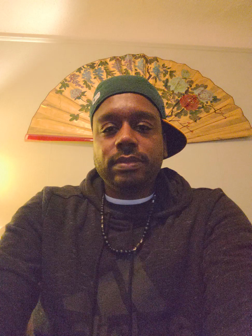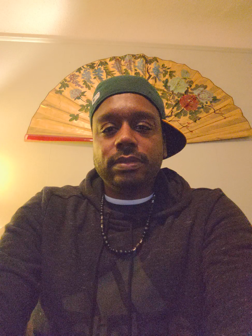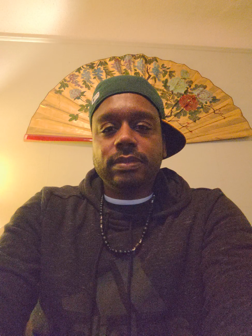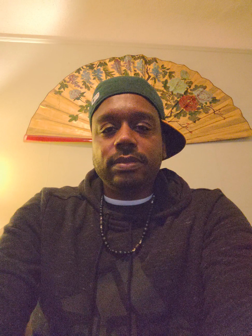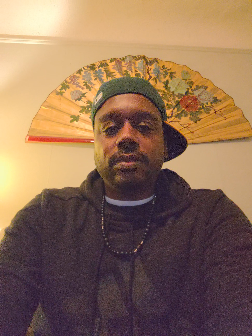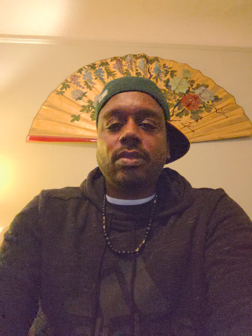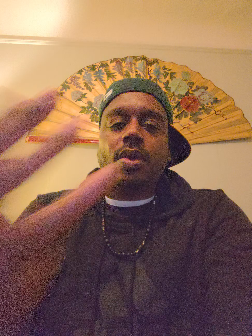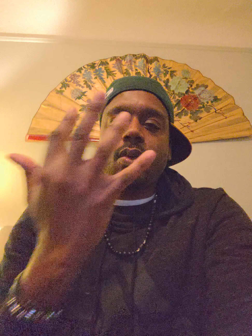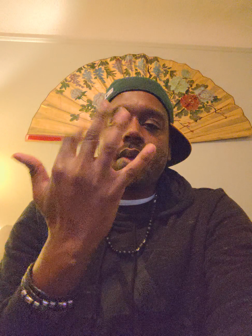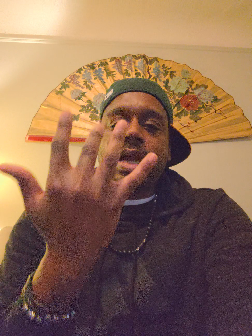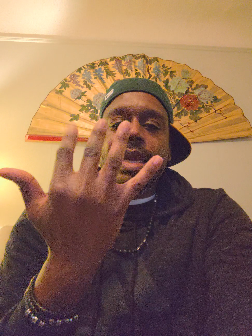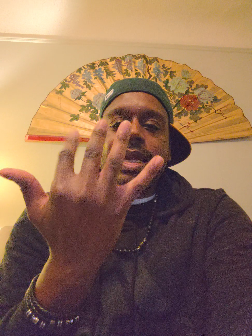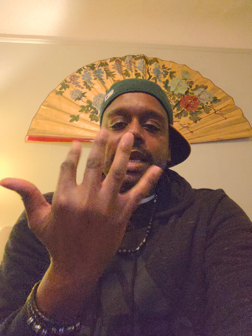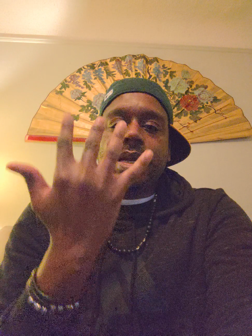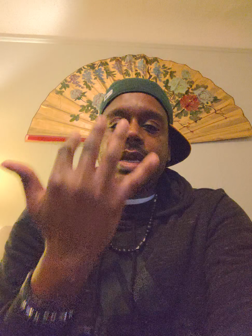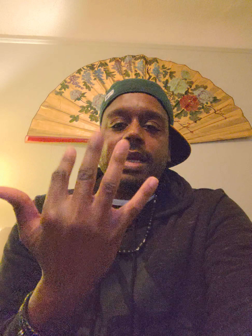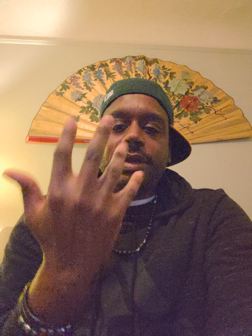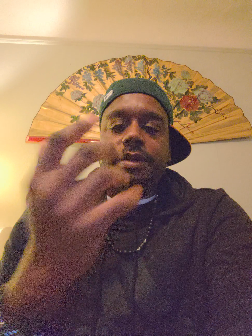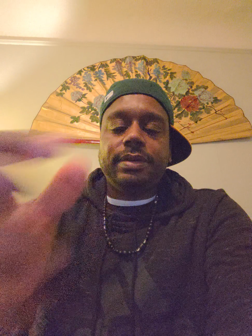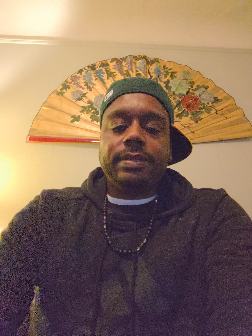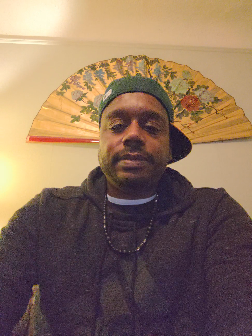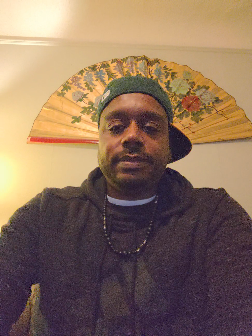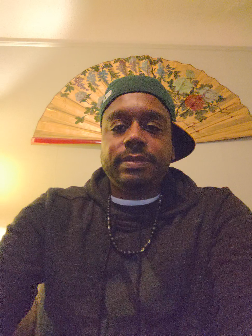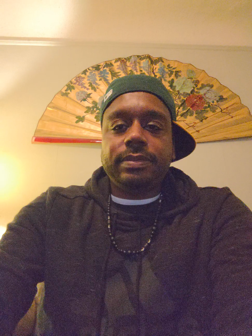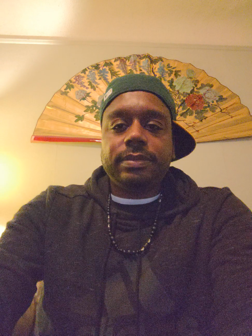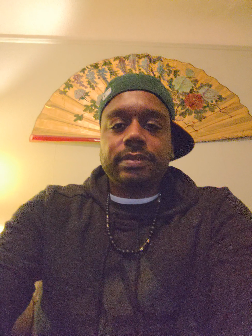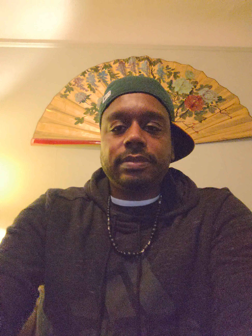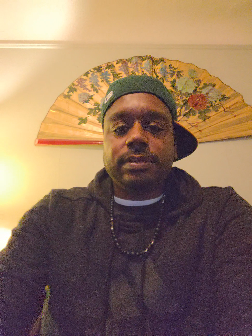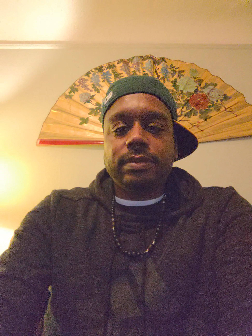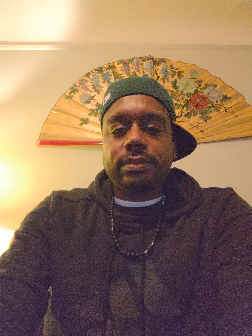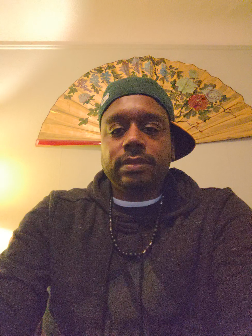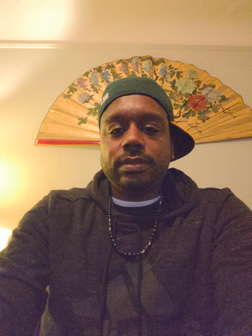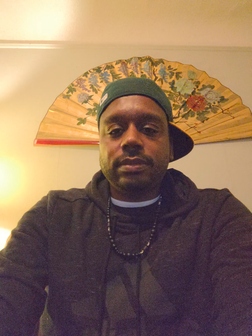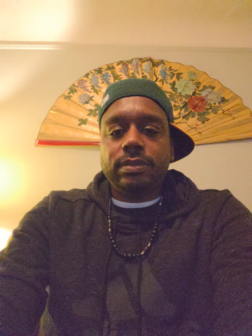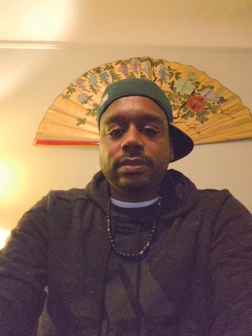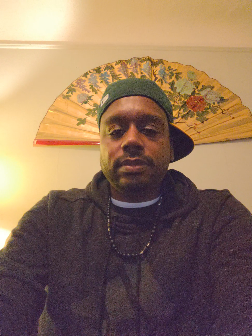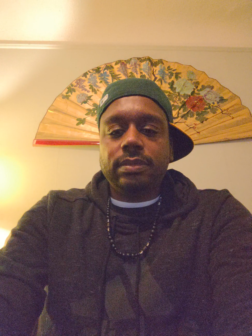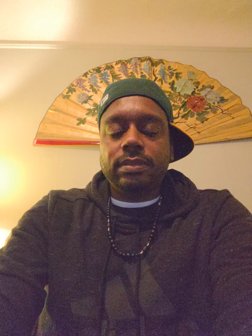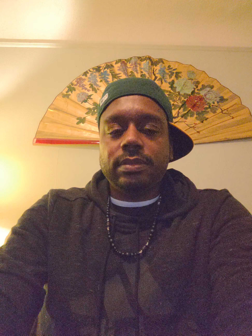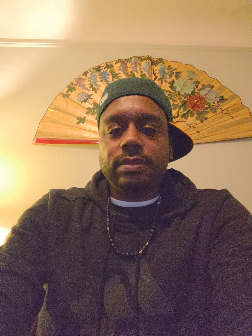wait